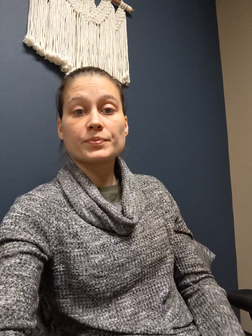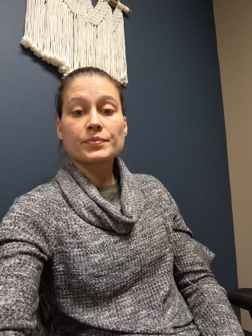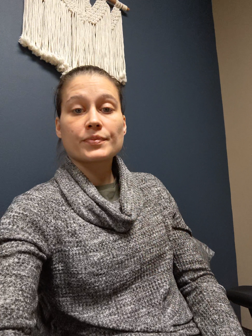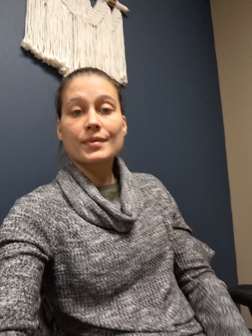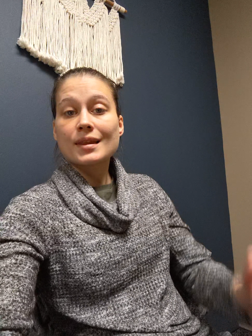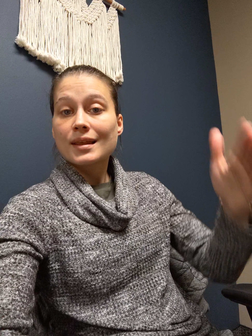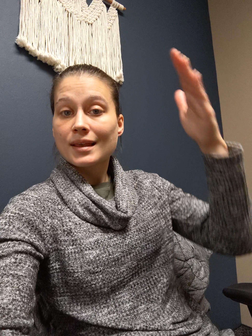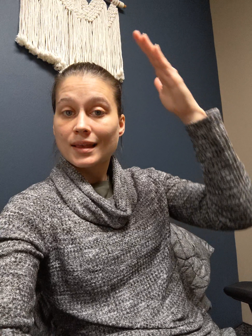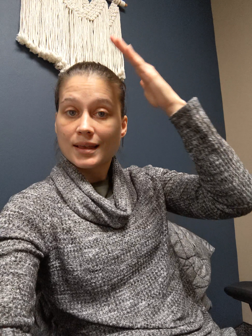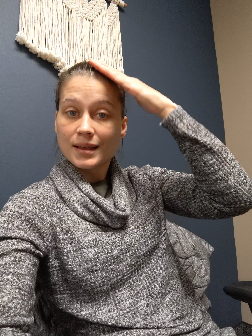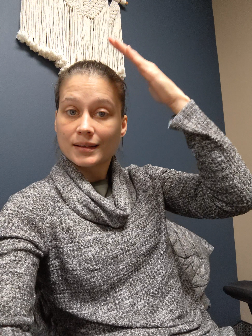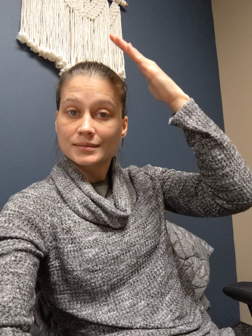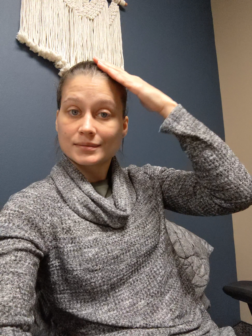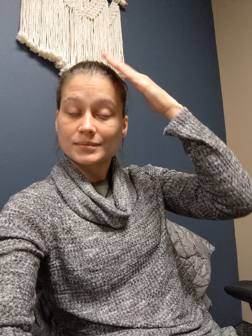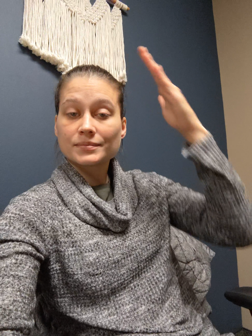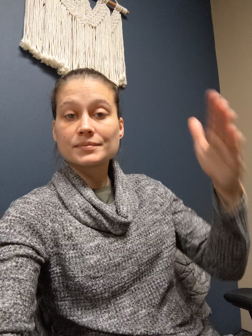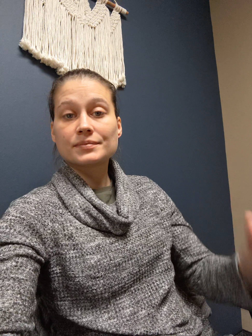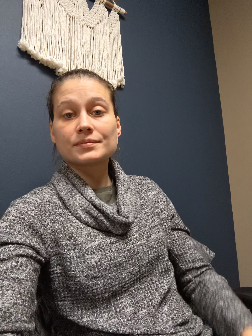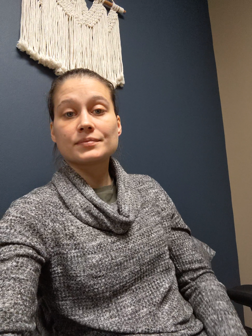hat